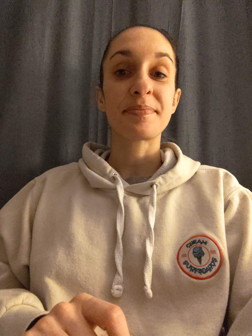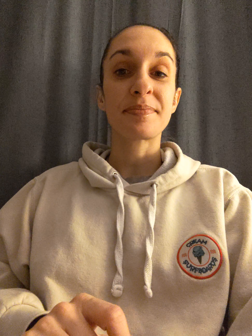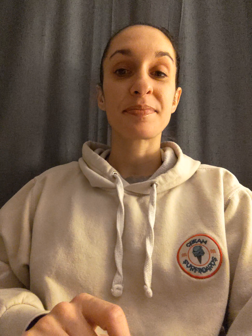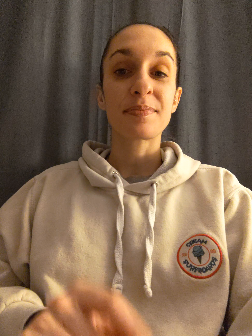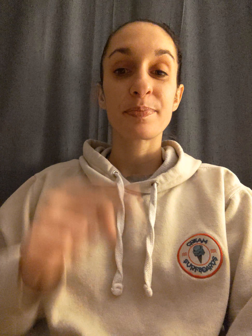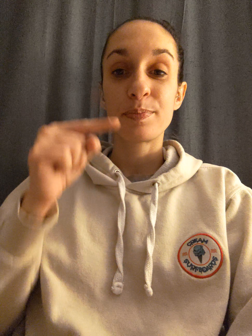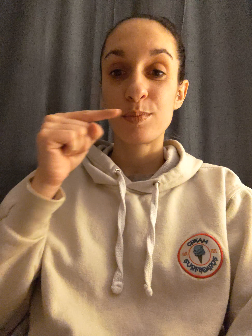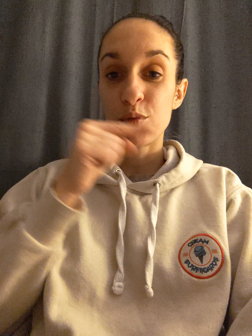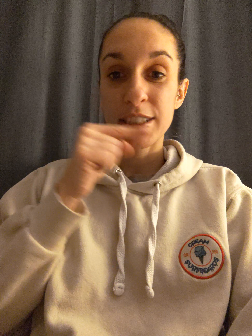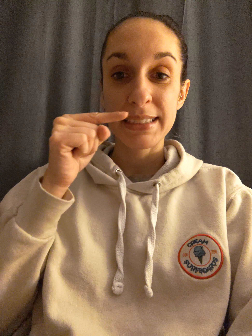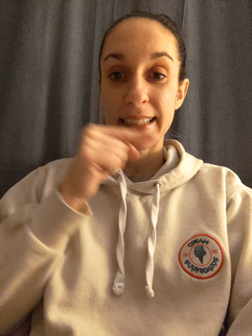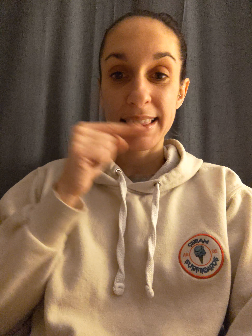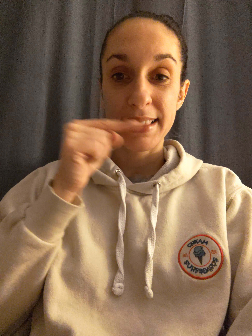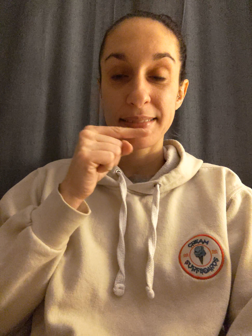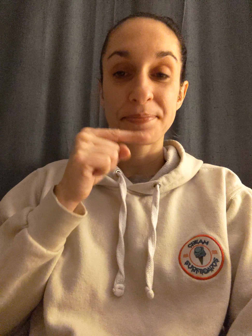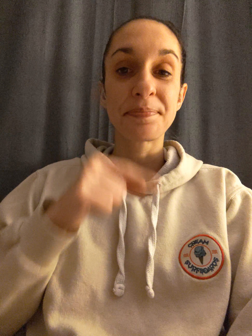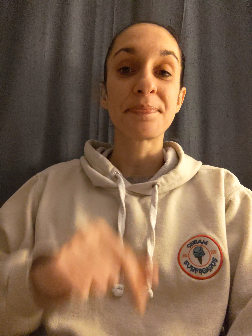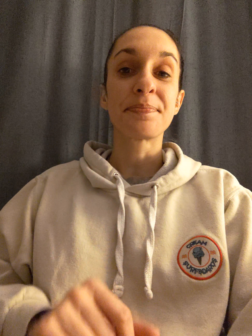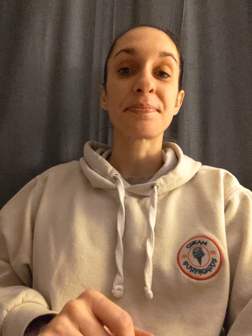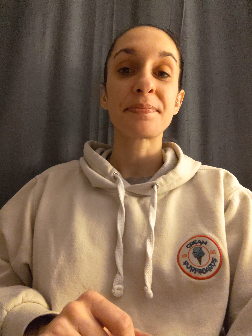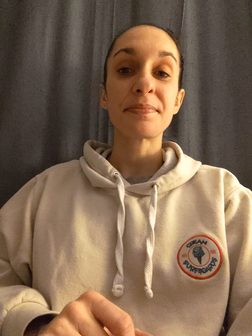toothbrush